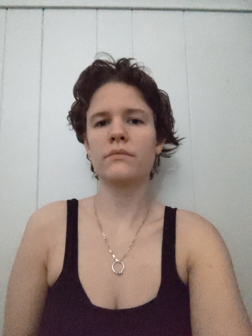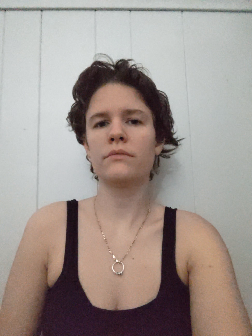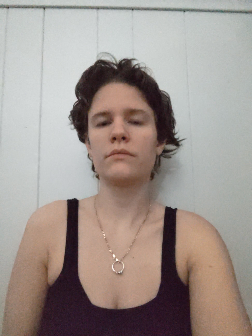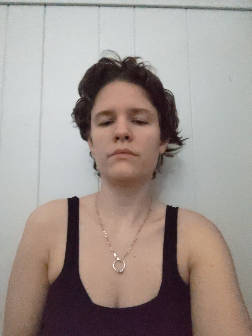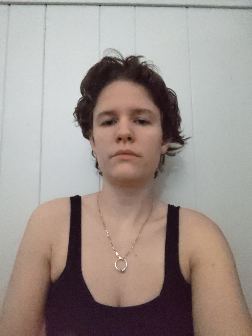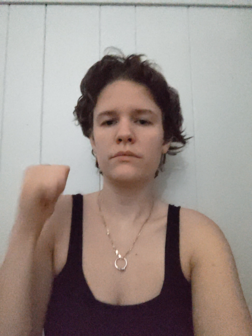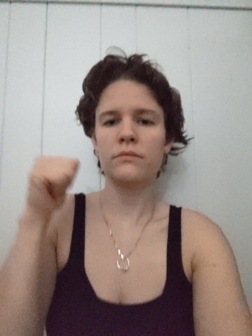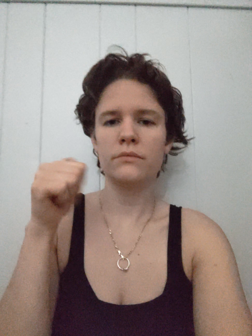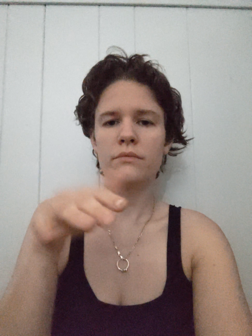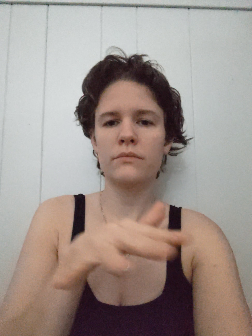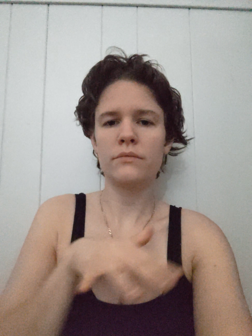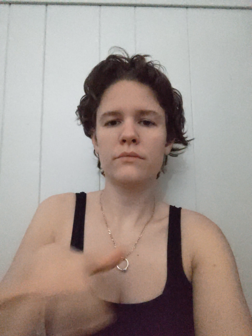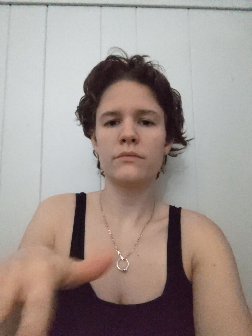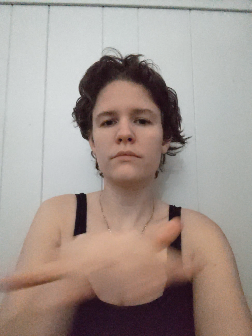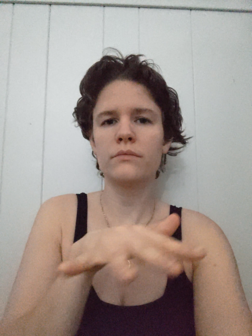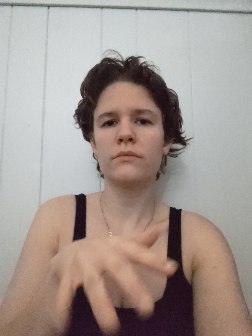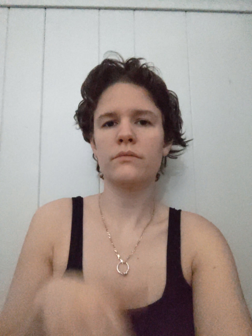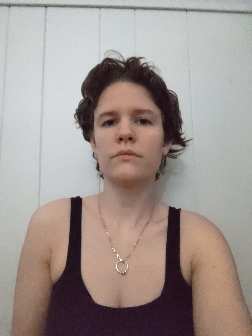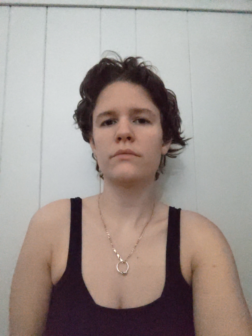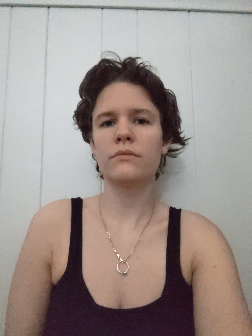backyard